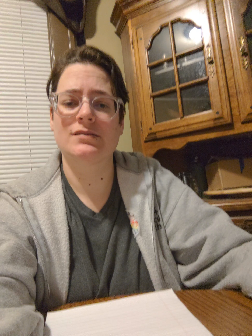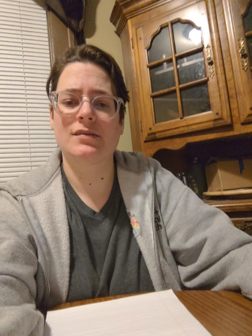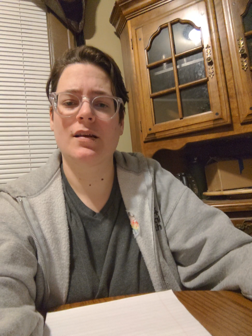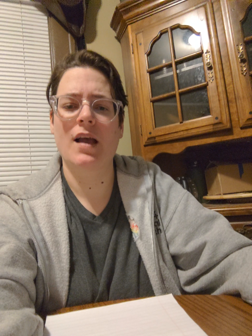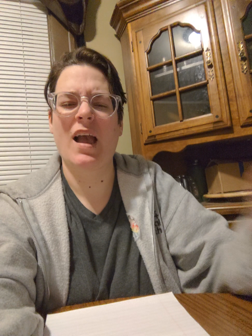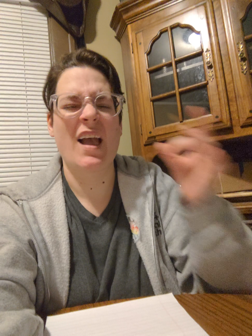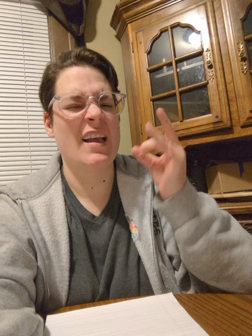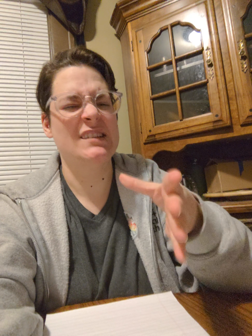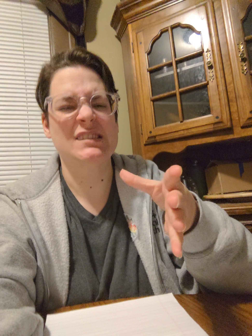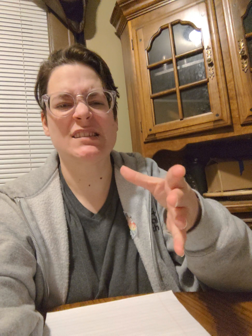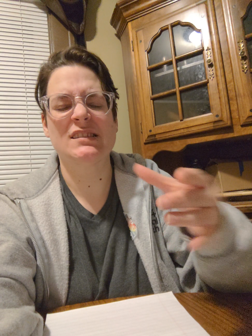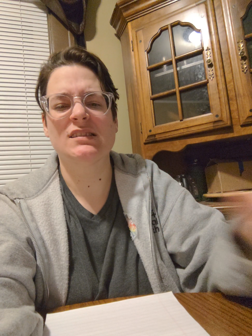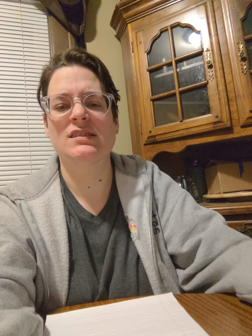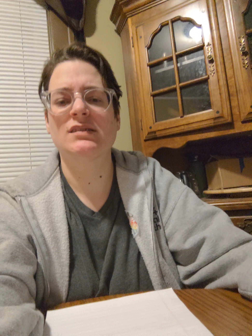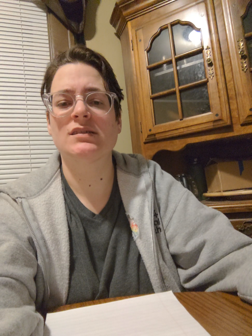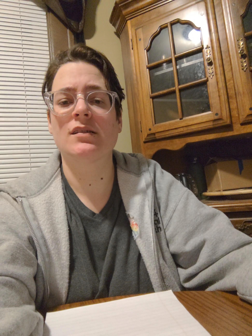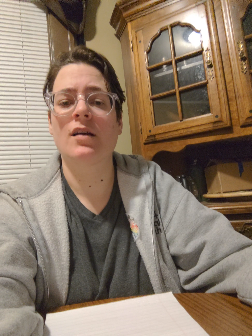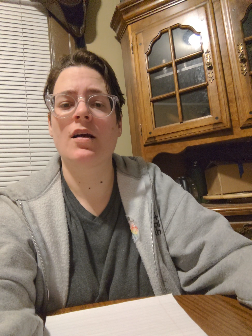hate